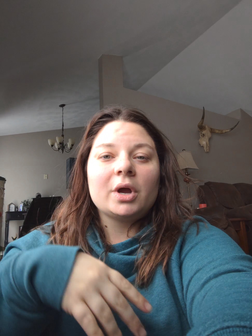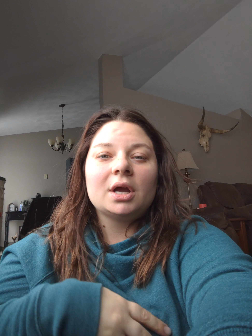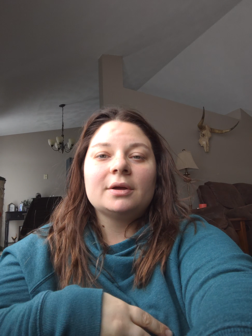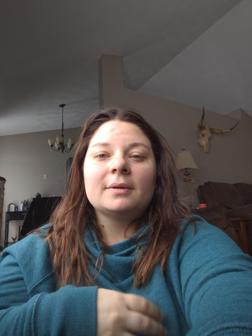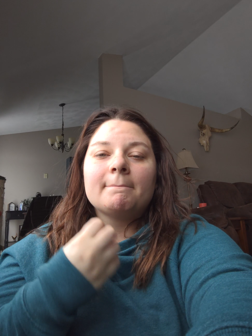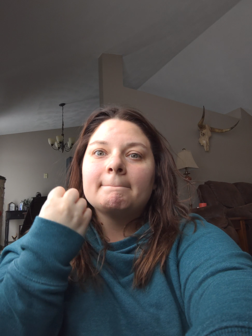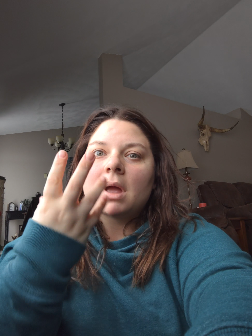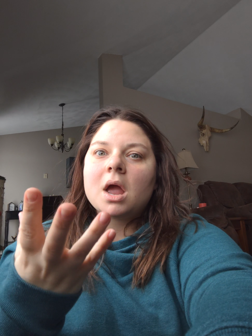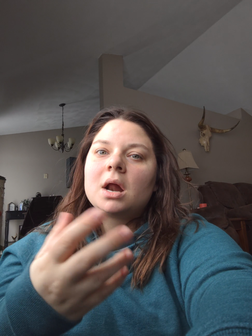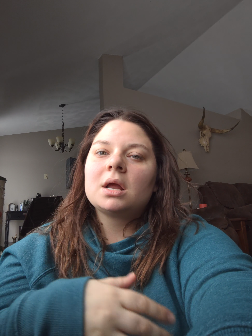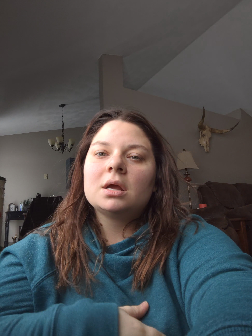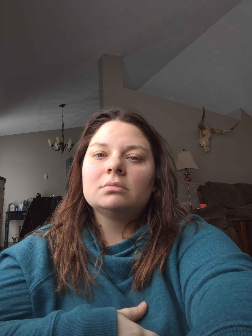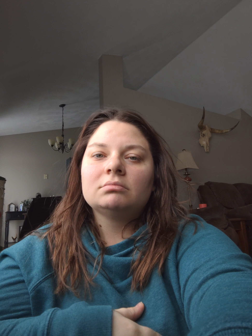many